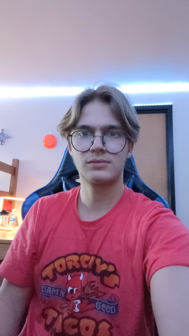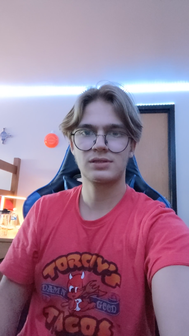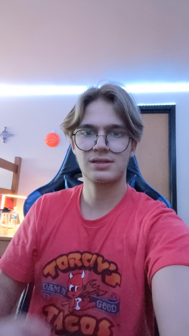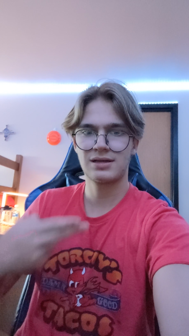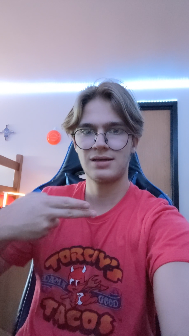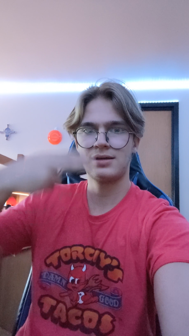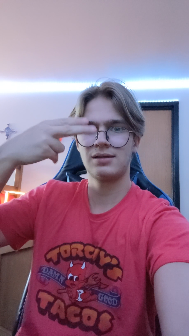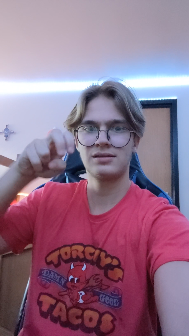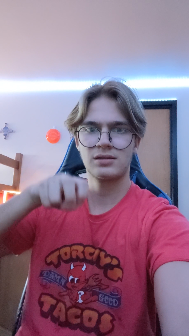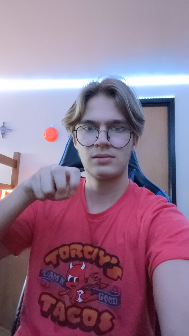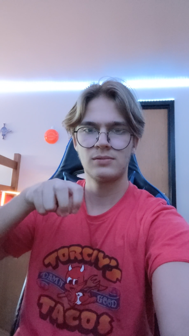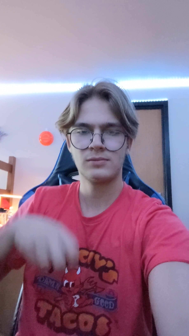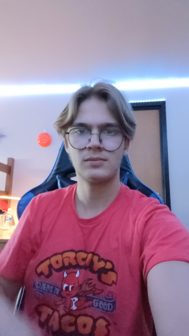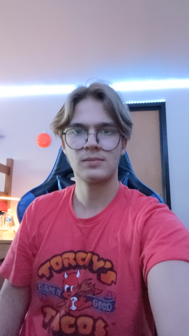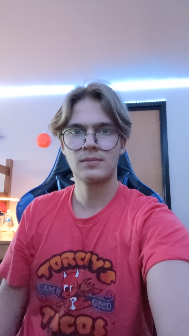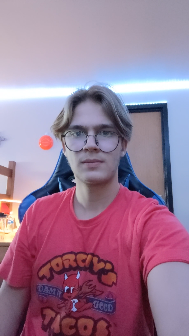high chair